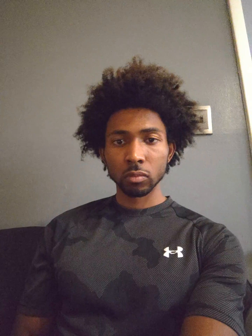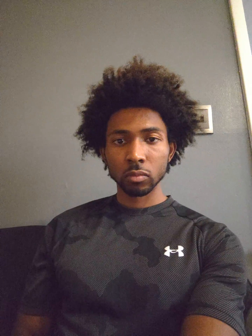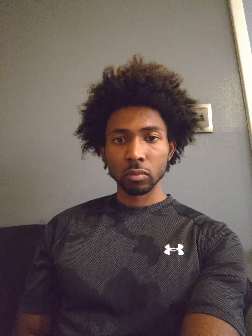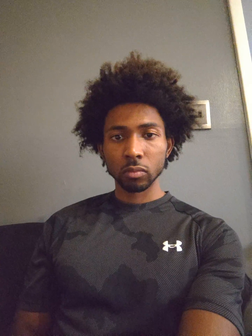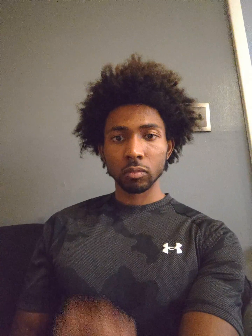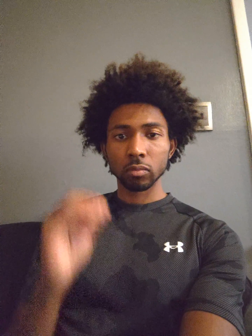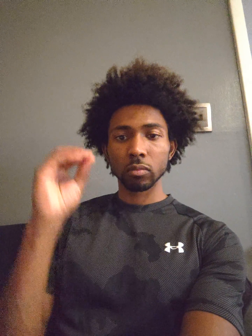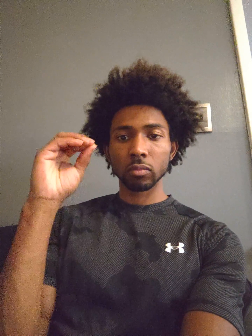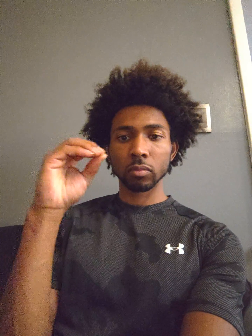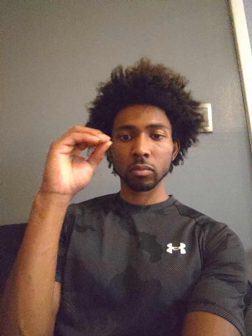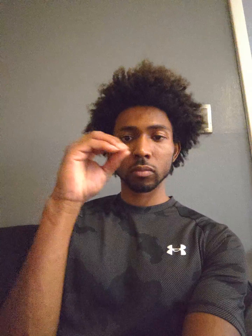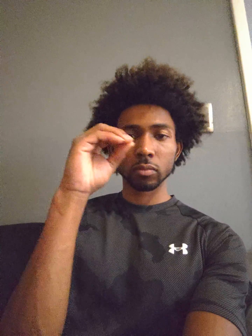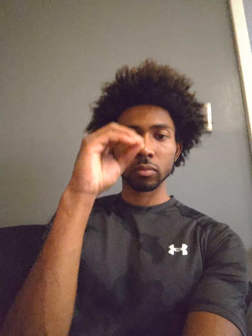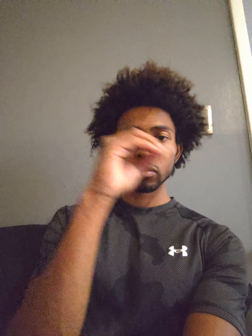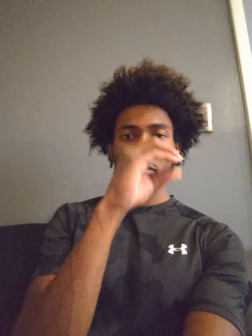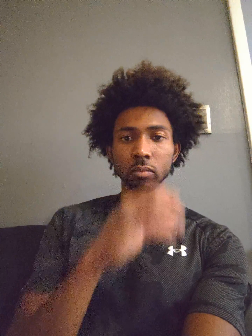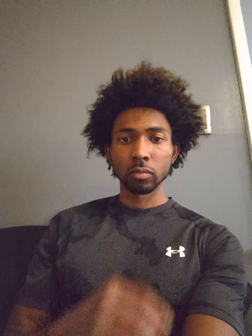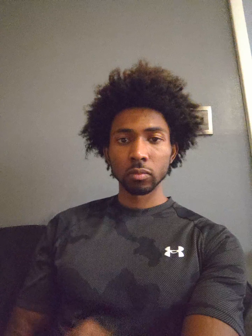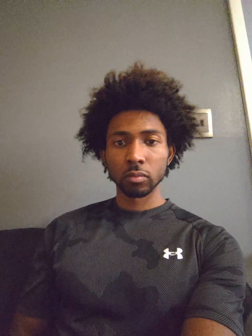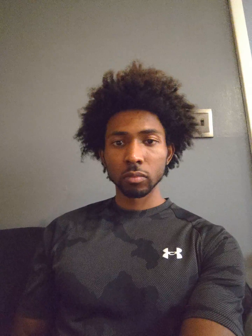dinosaur